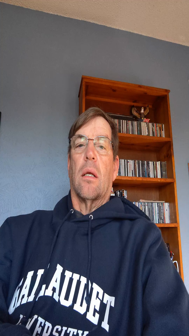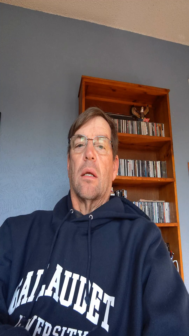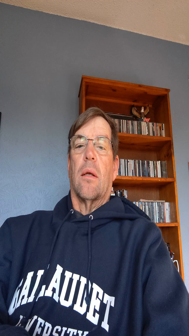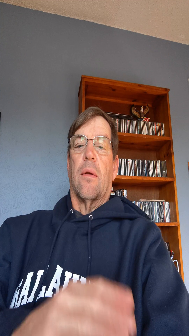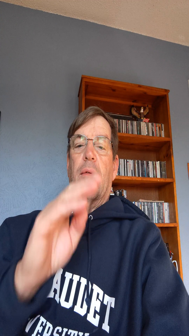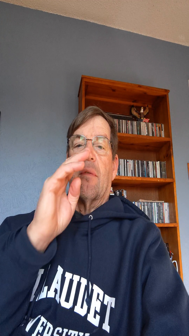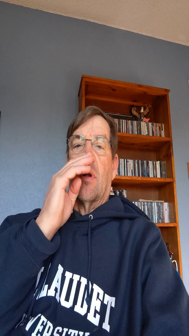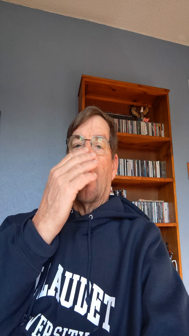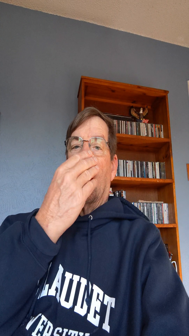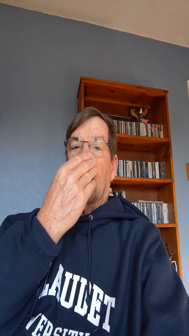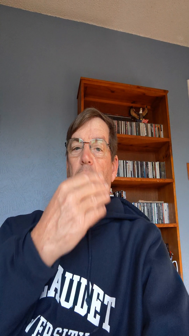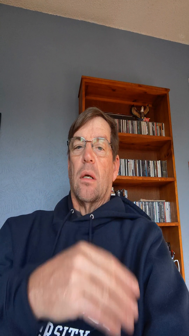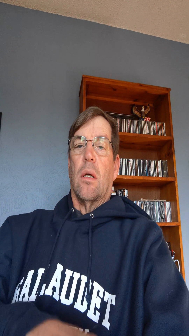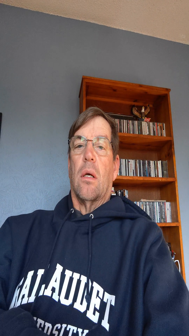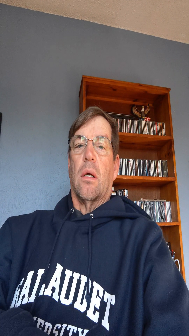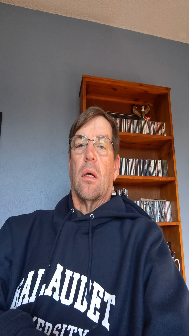flower